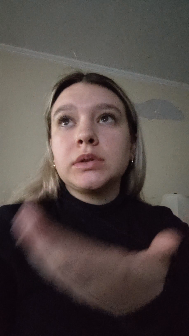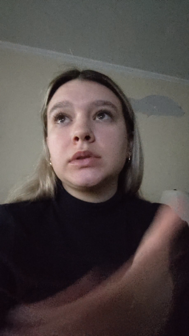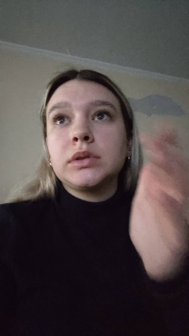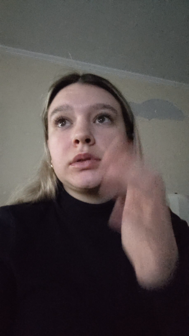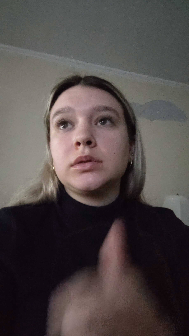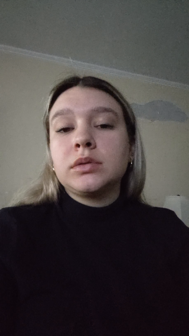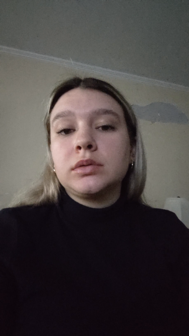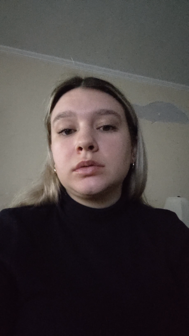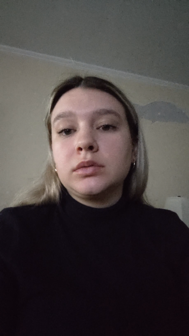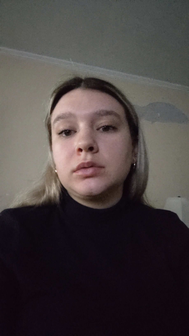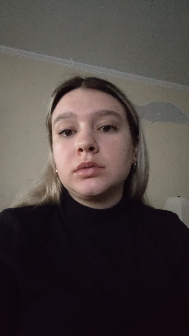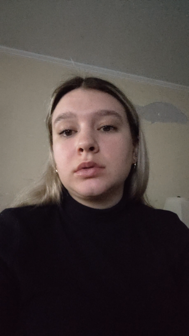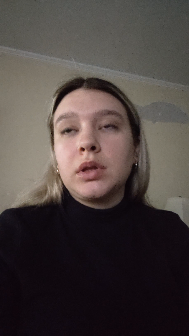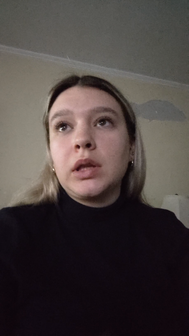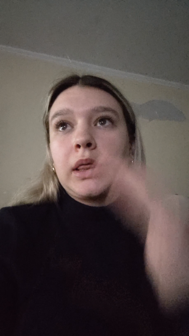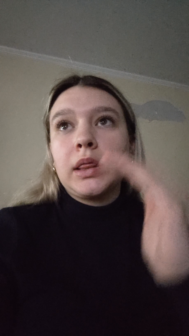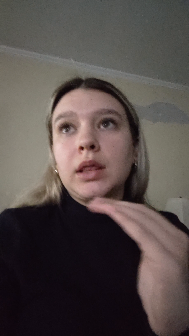little